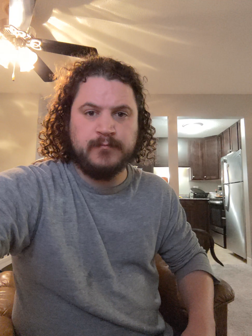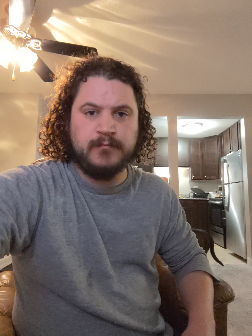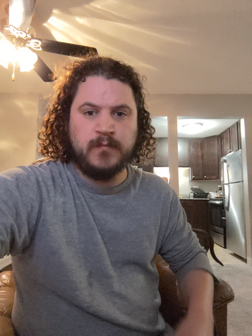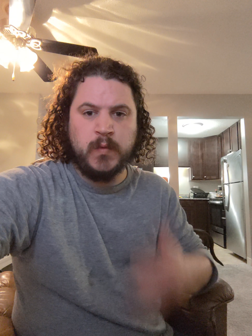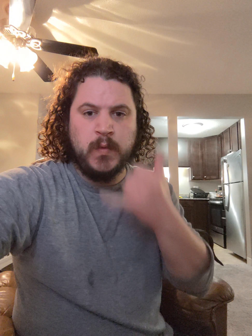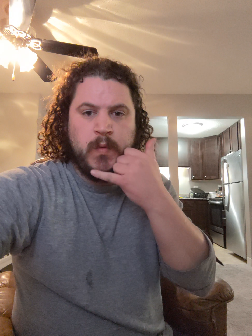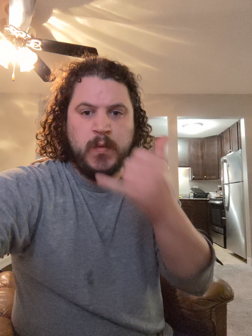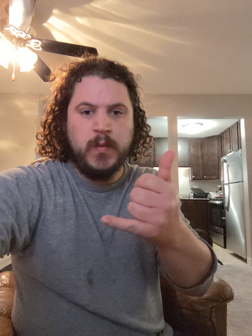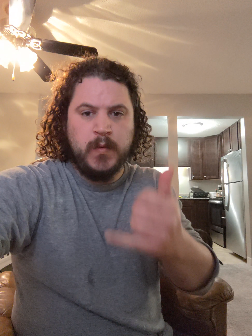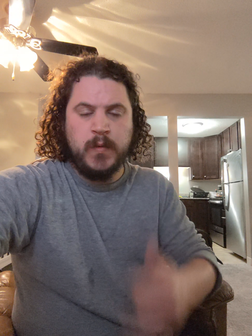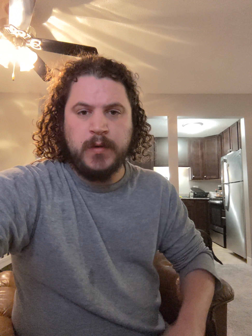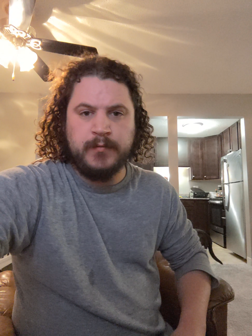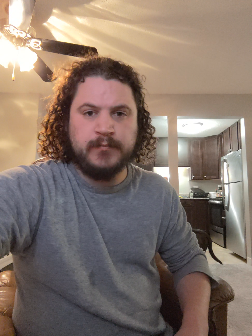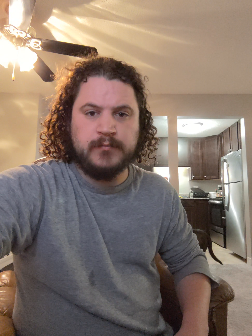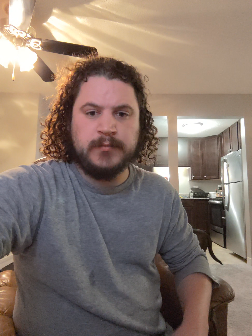call on the phone